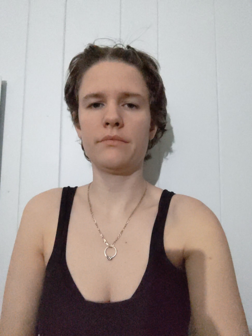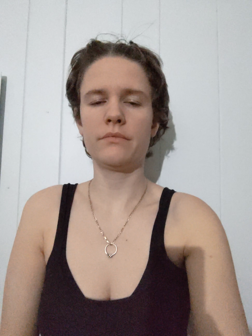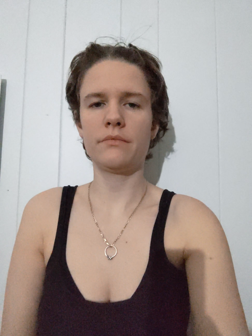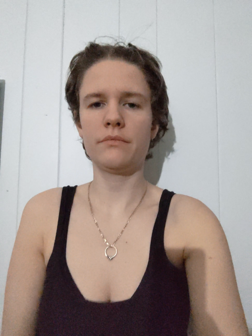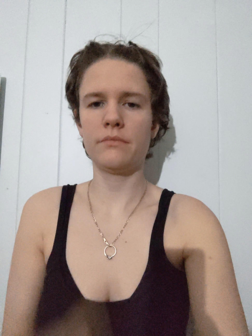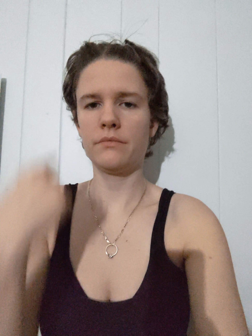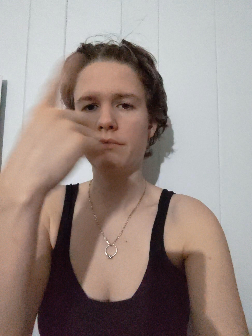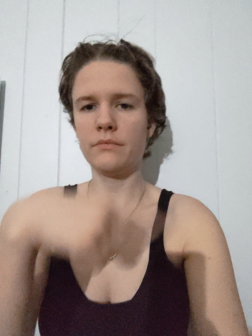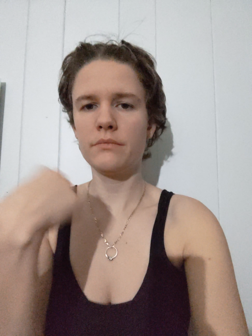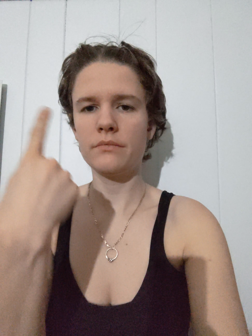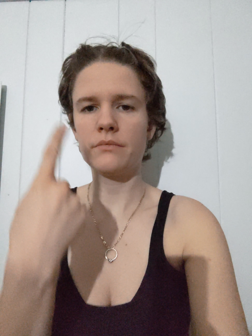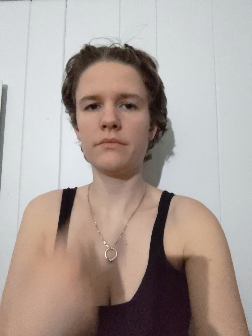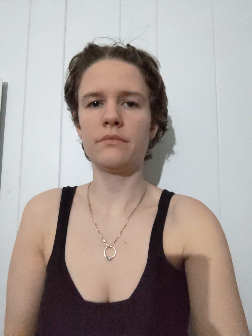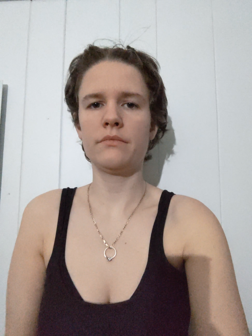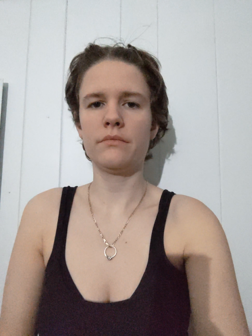look